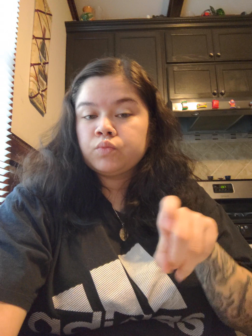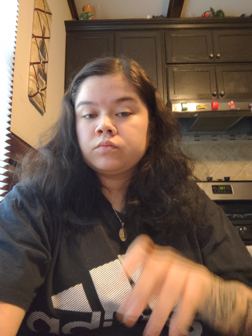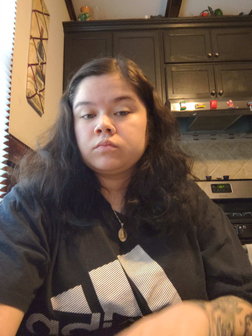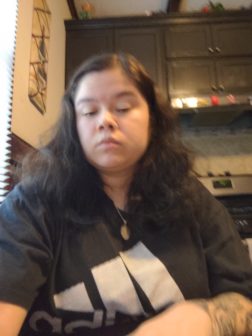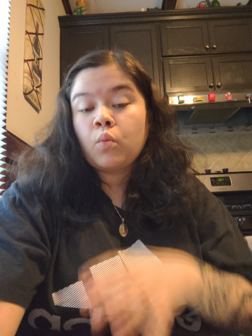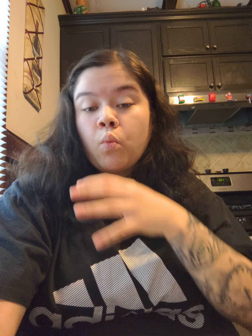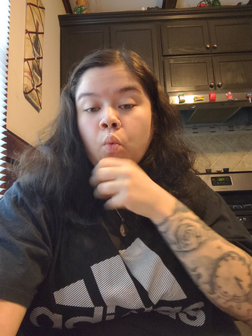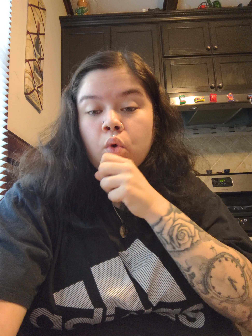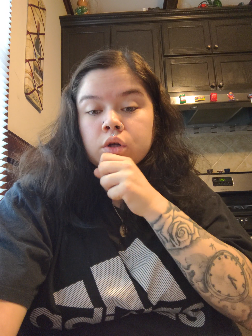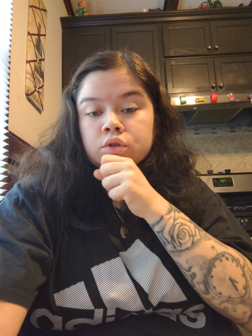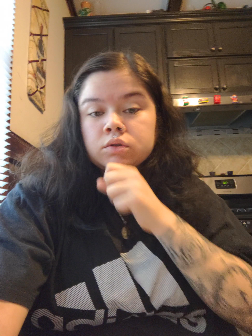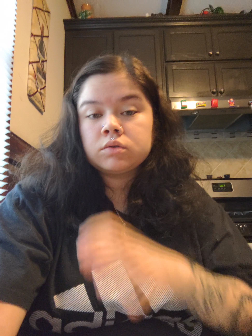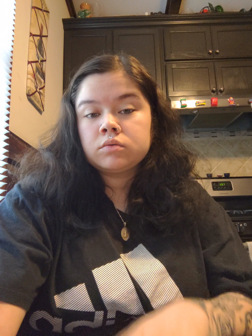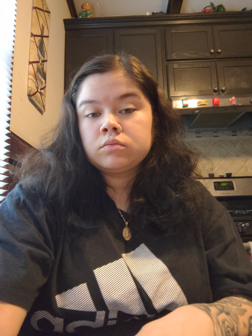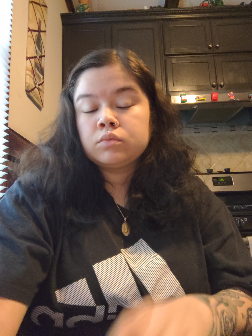orange